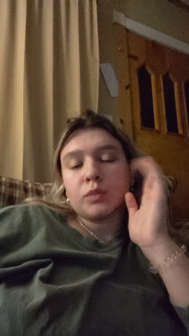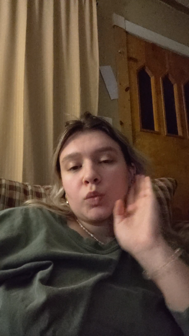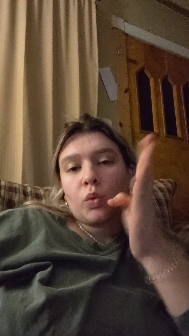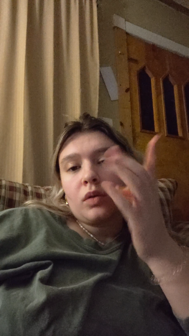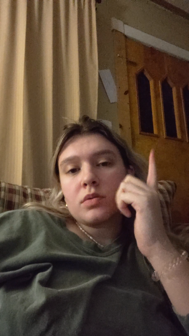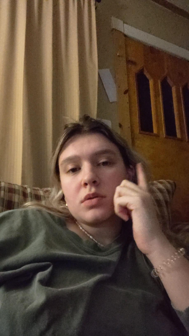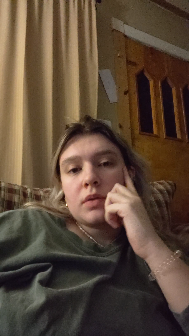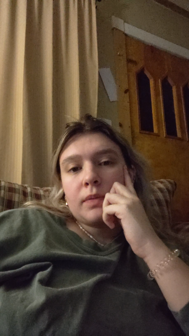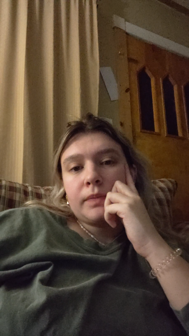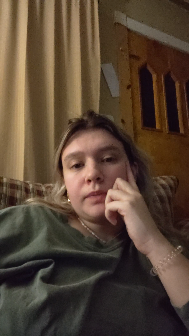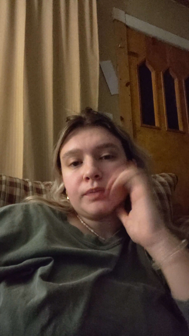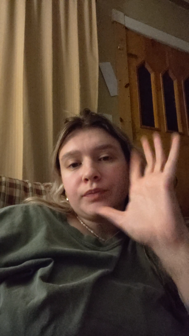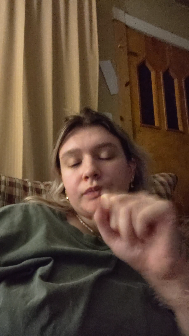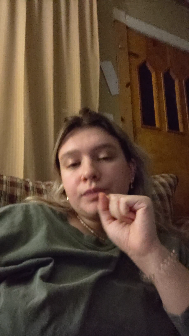catch